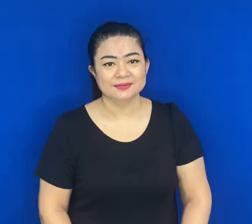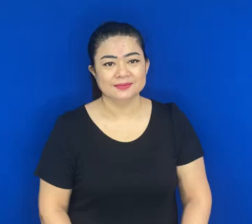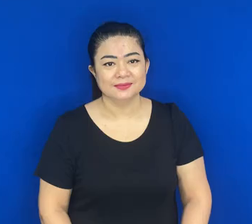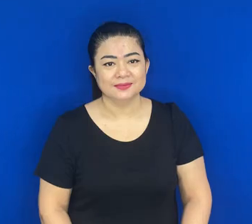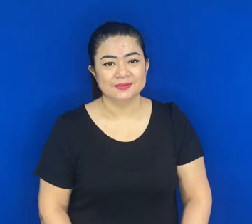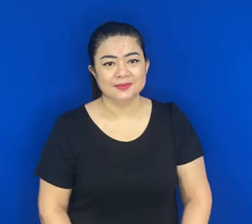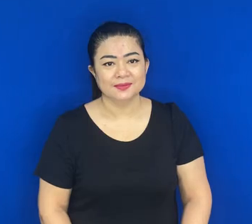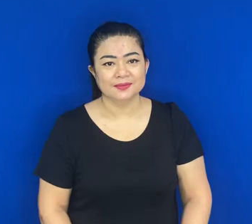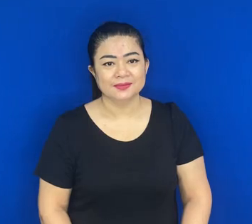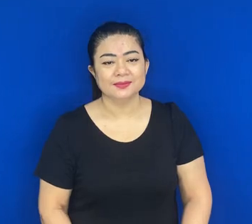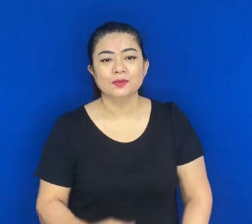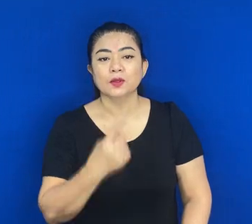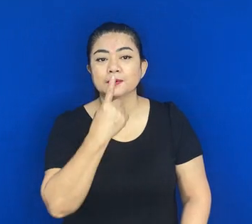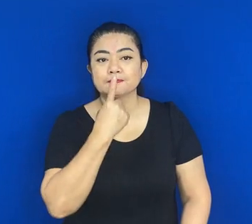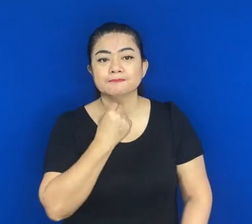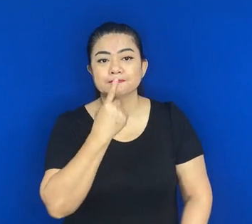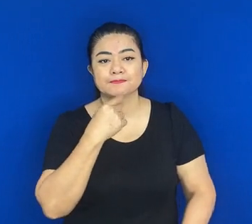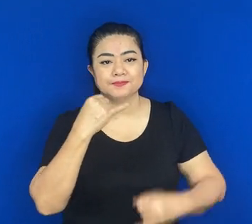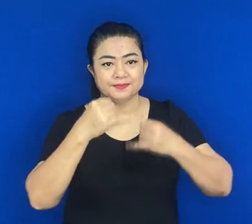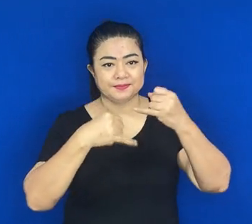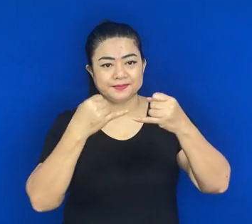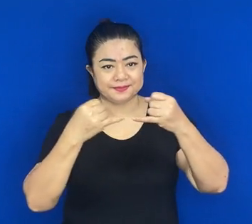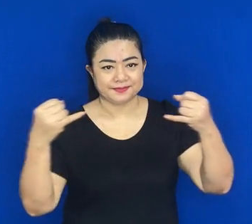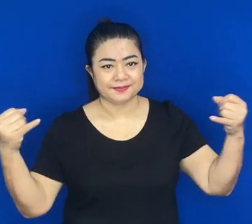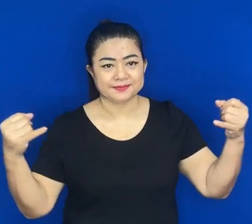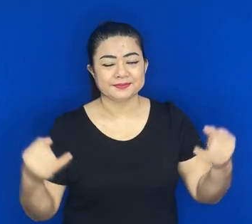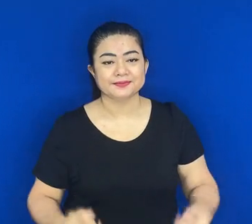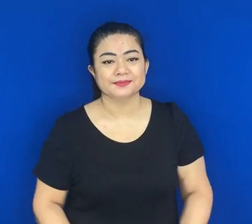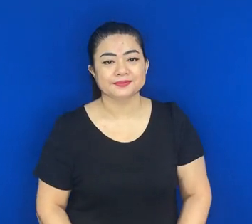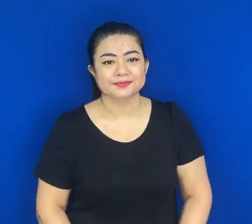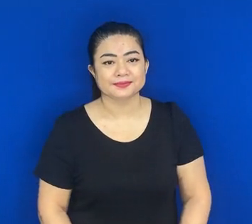spaghetti